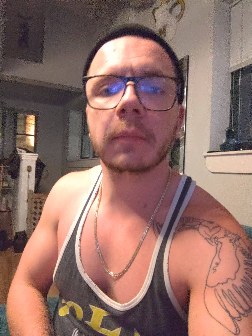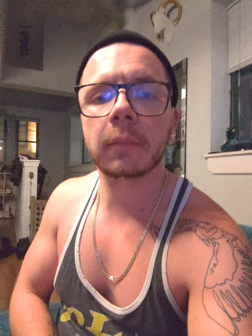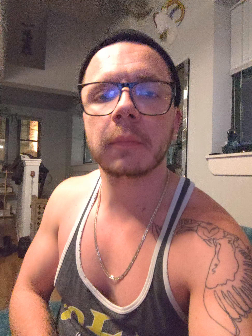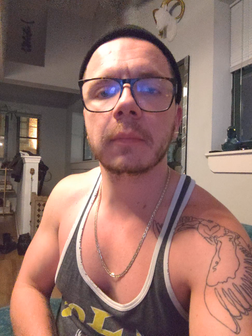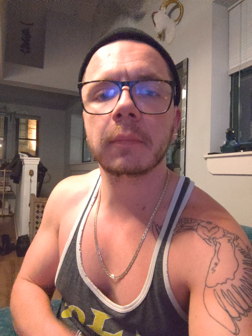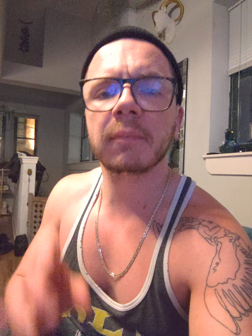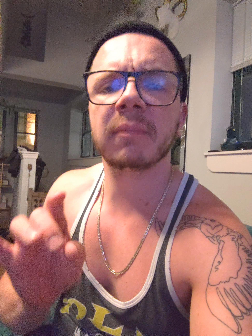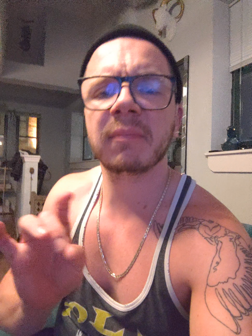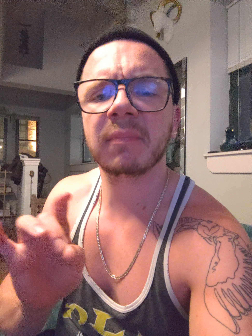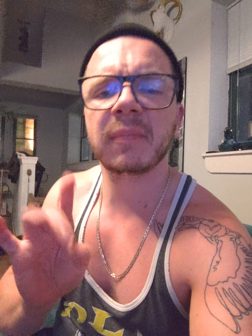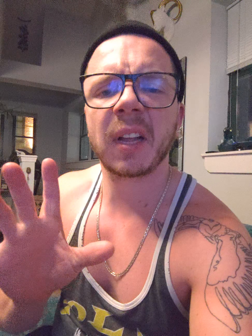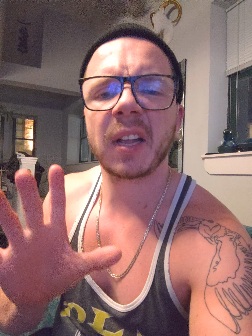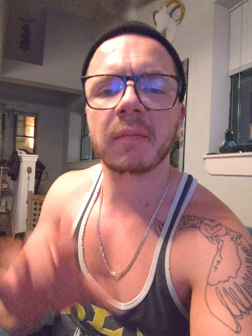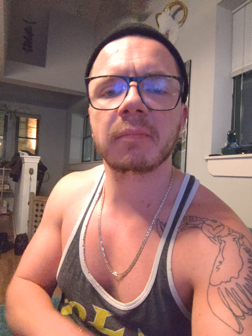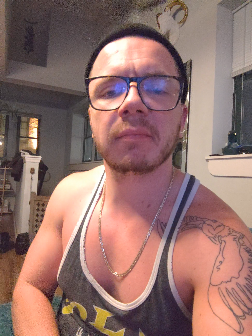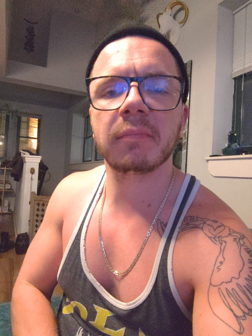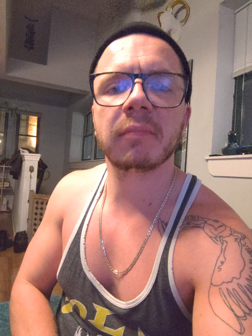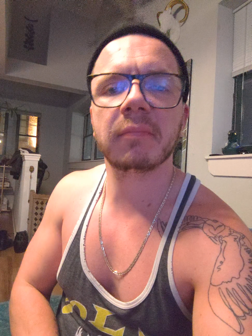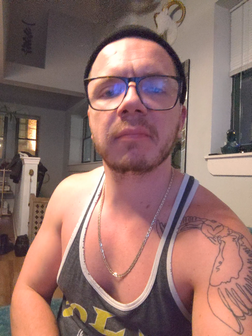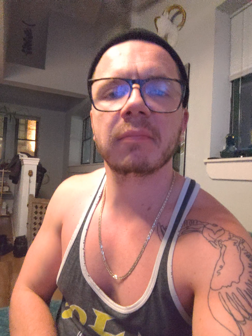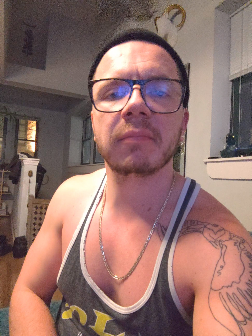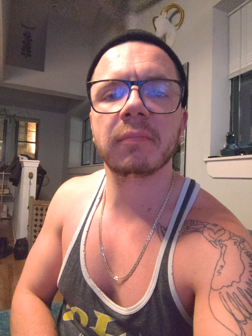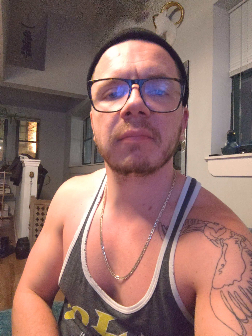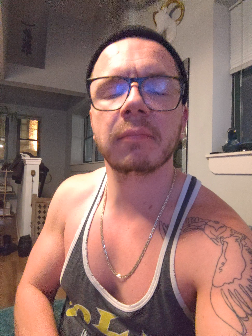yucky